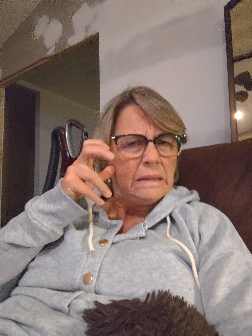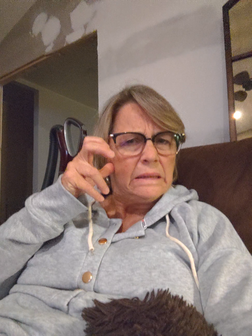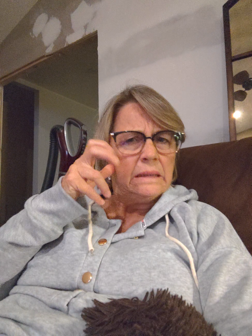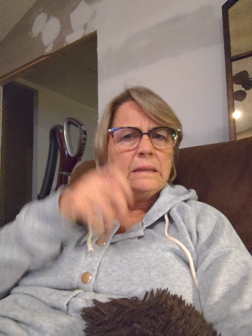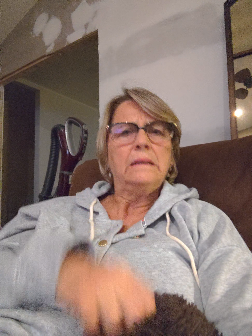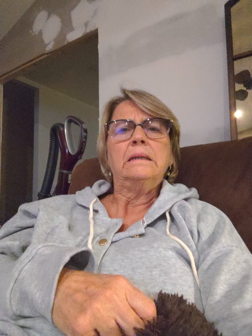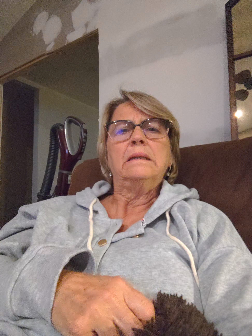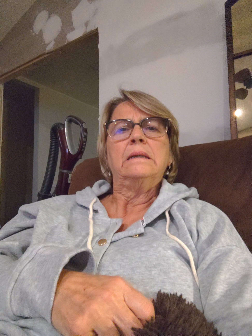listen